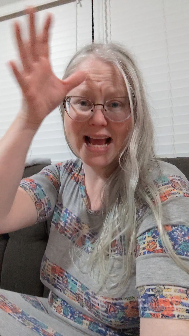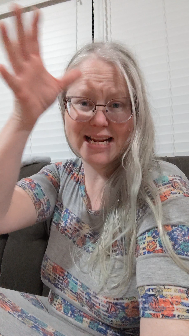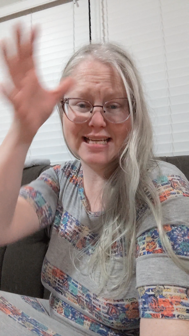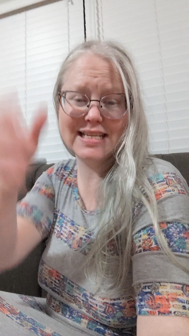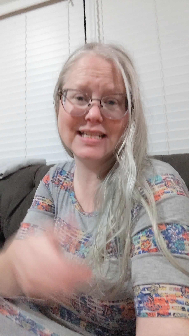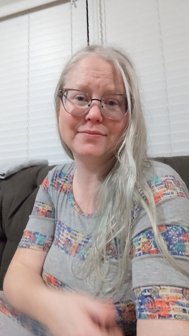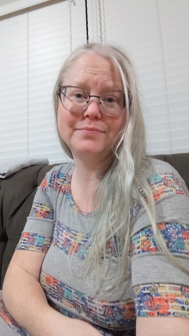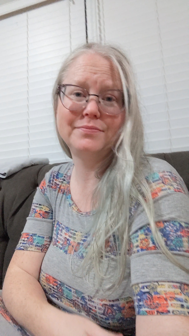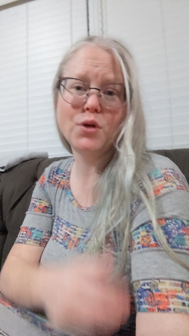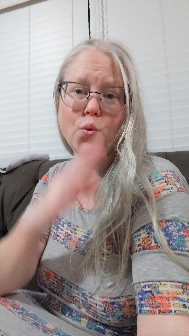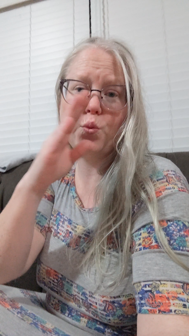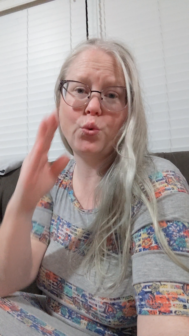roof